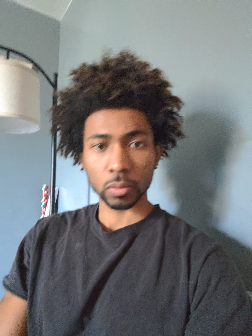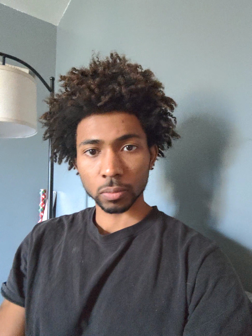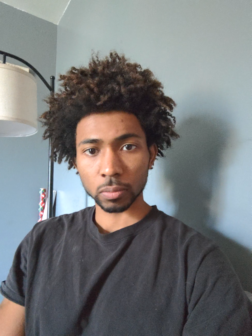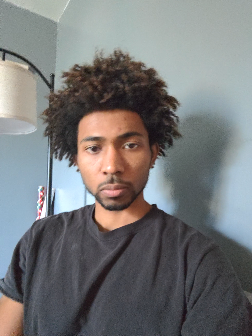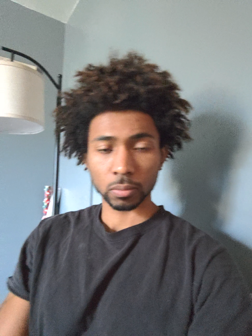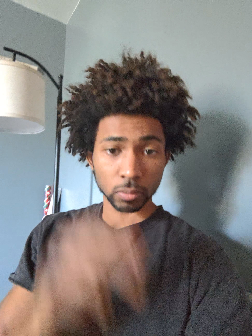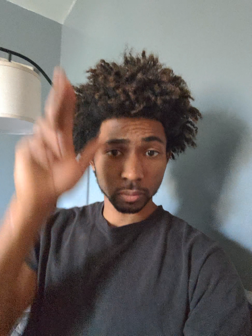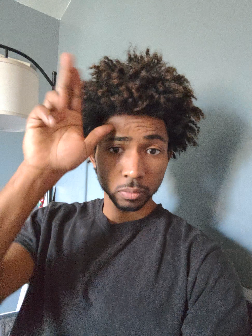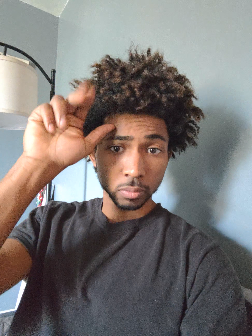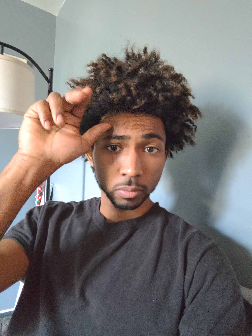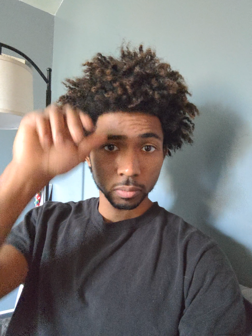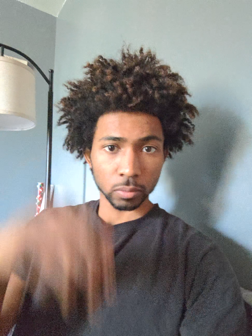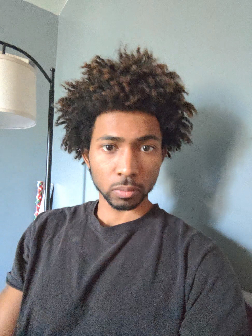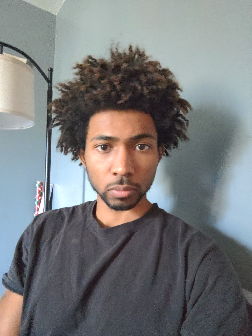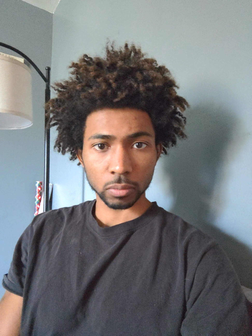horse